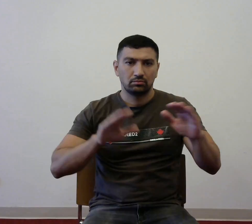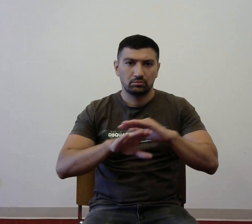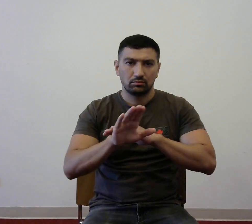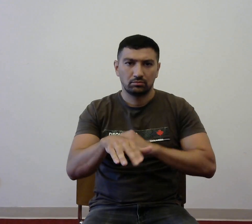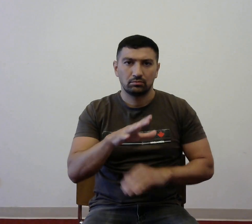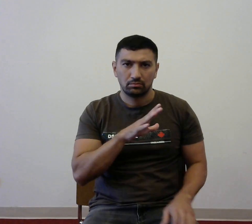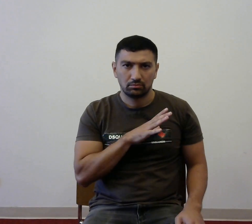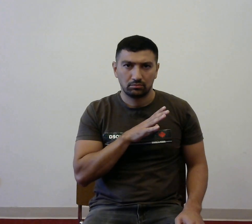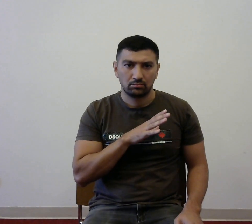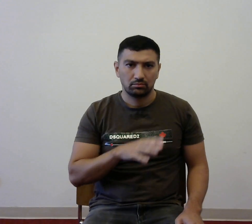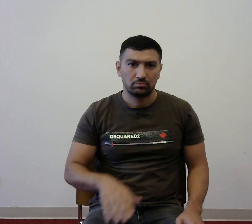getmək